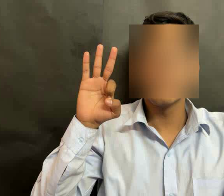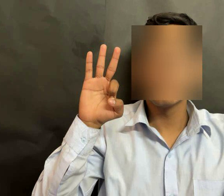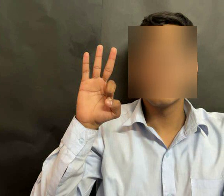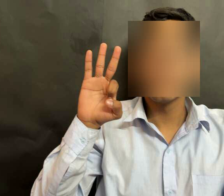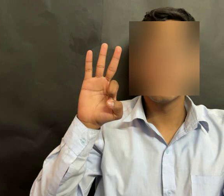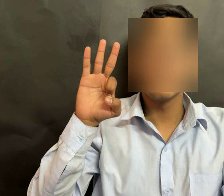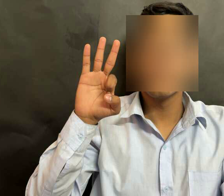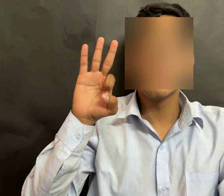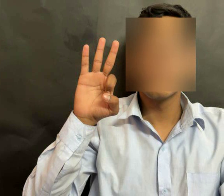F